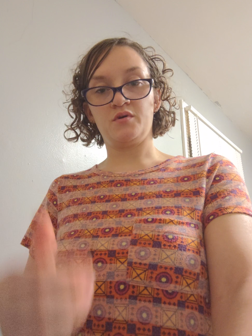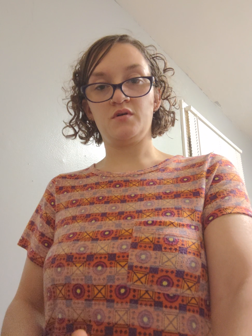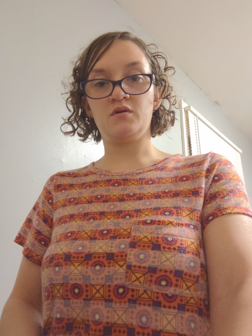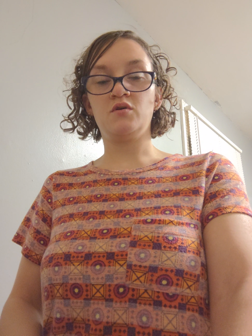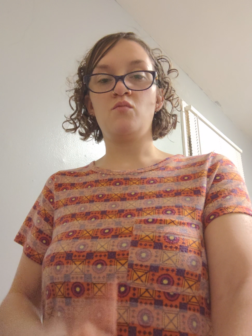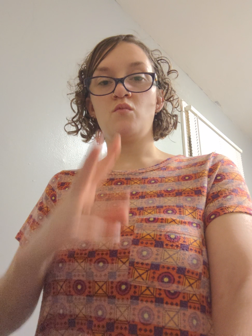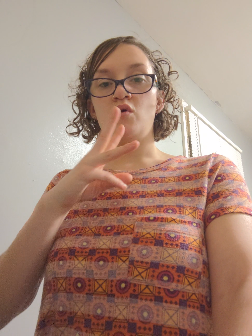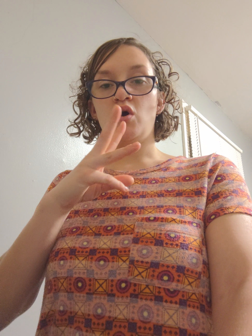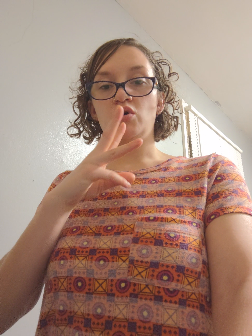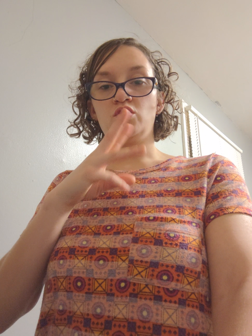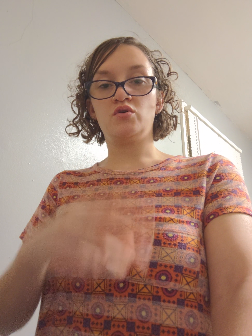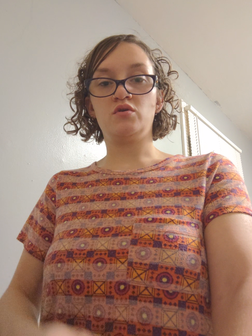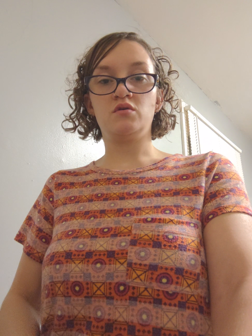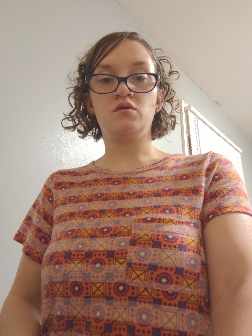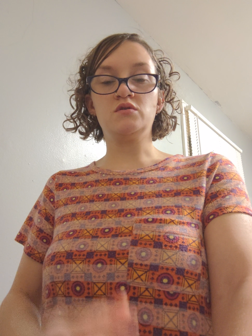water